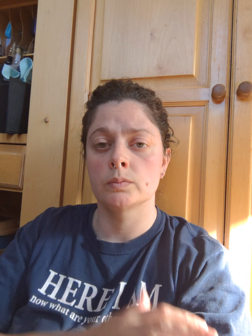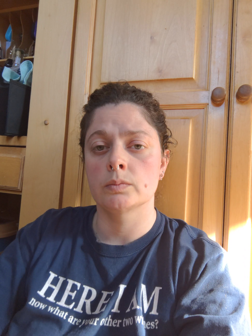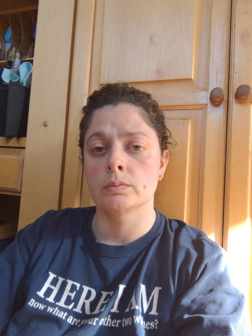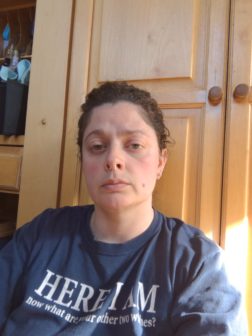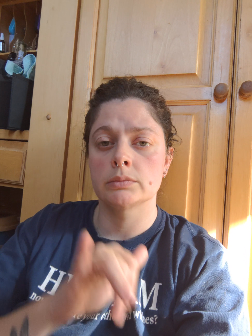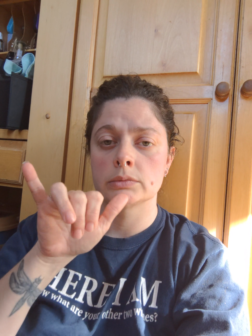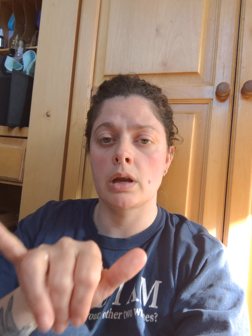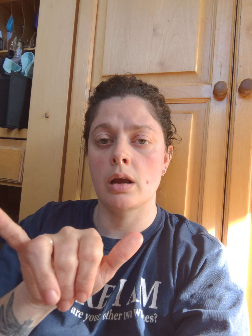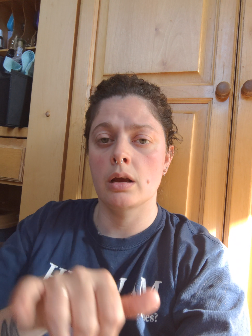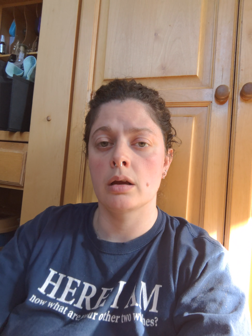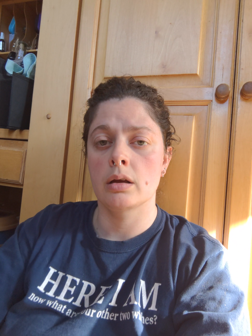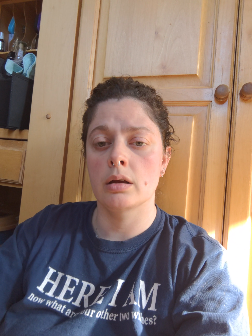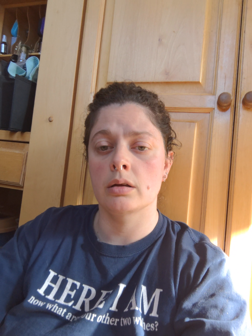stay